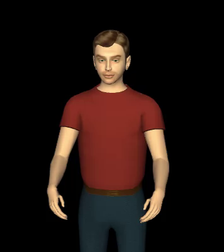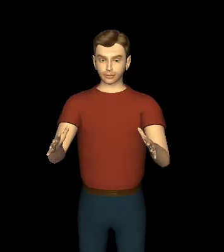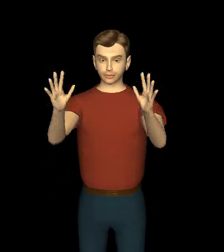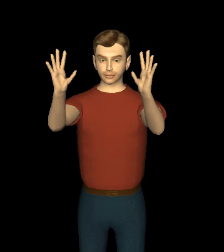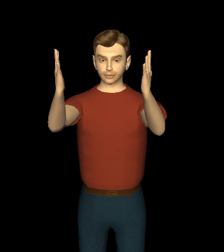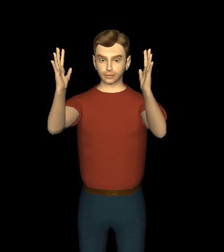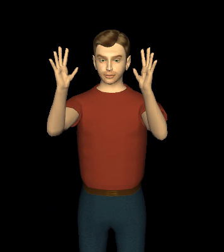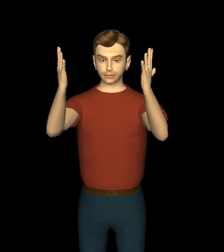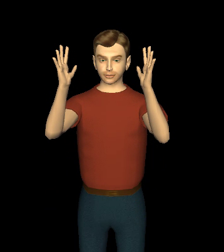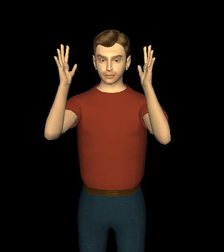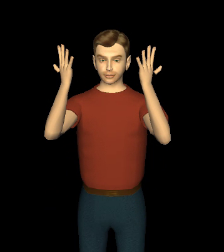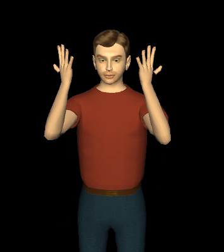غابة